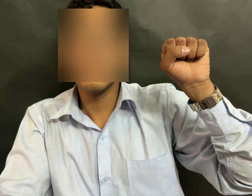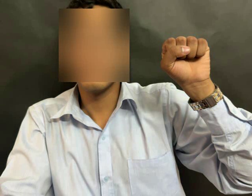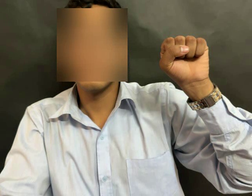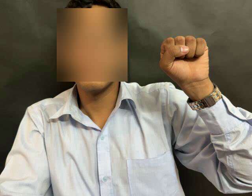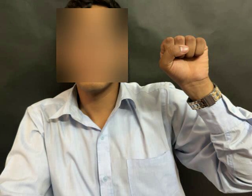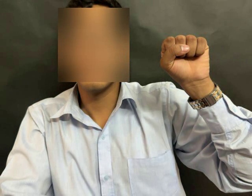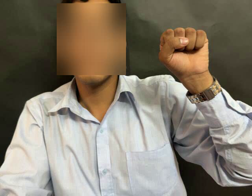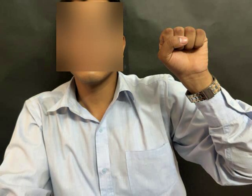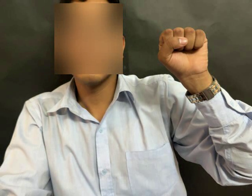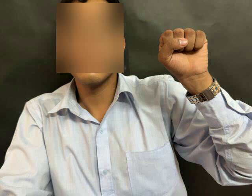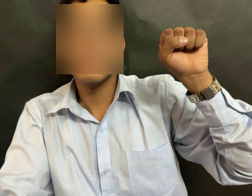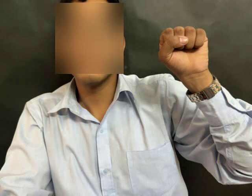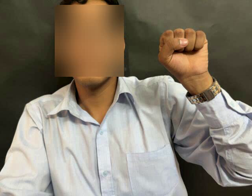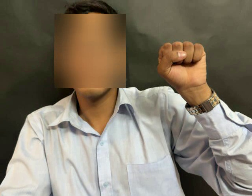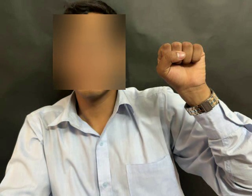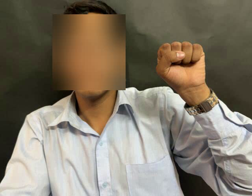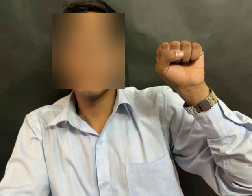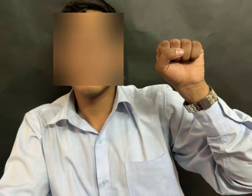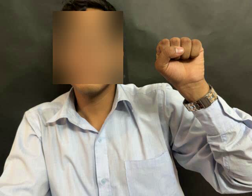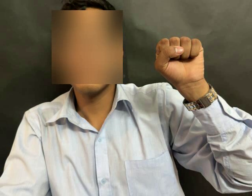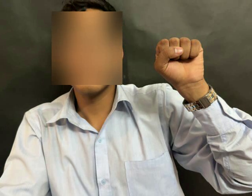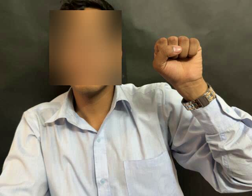S